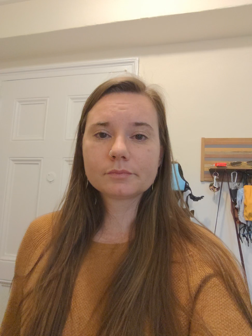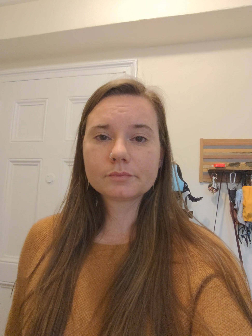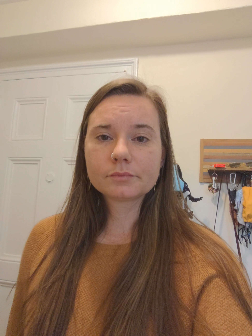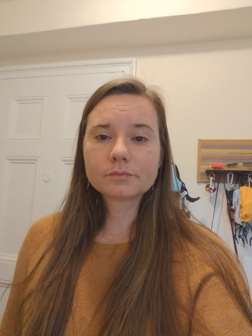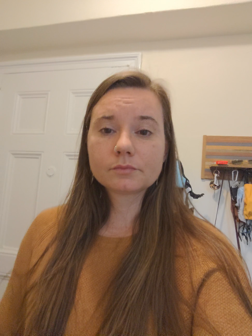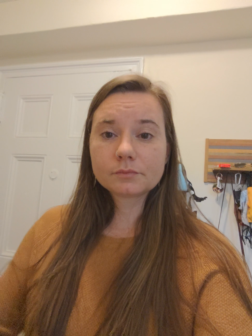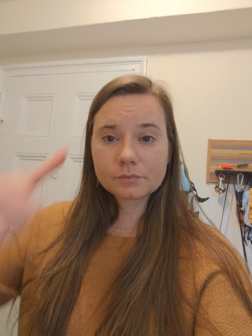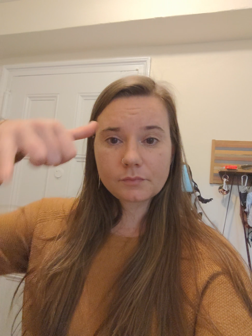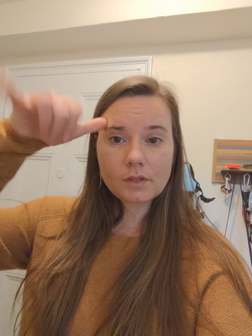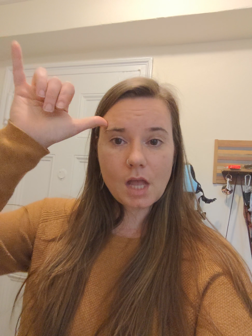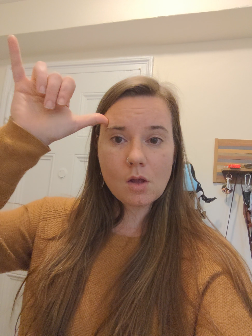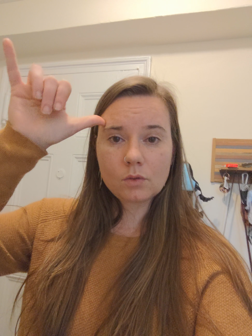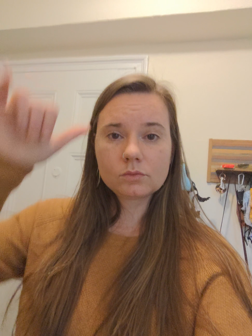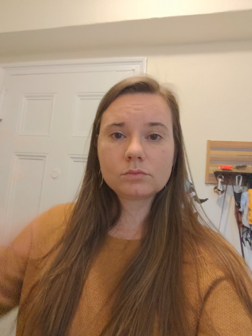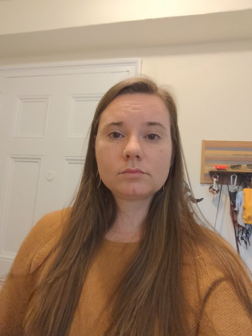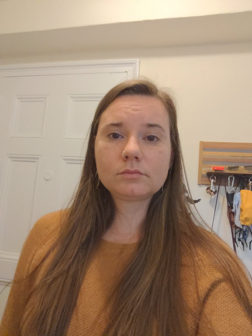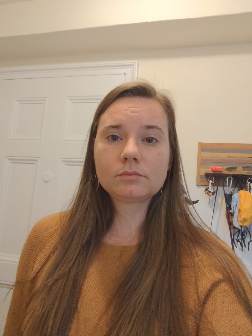cow